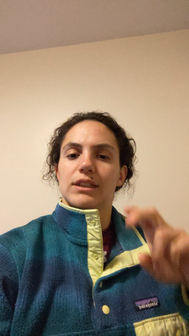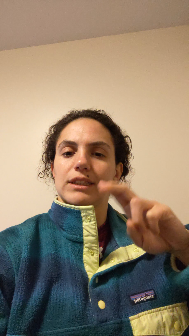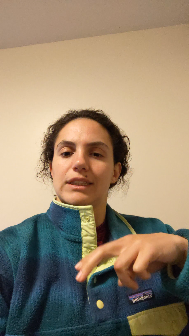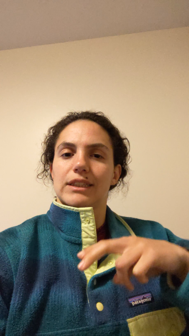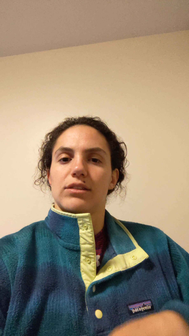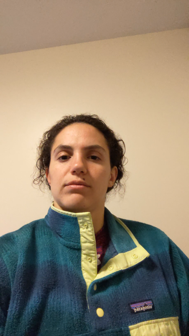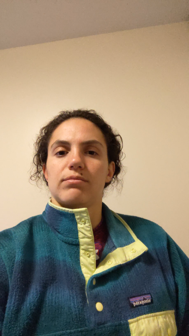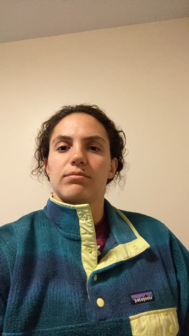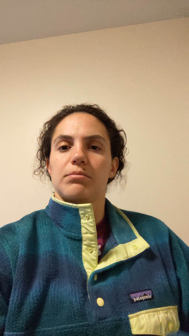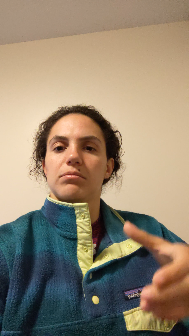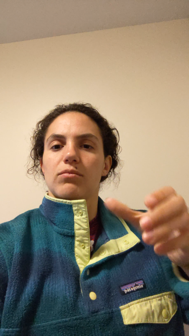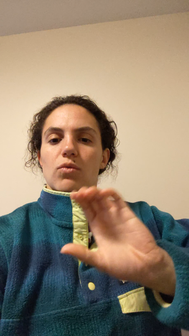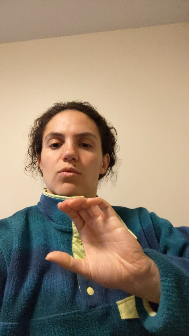pour